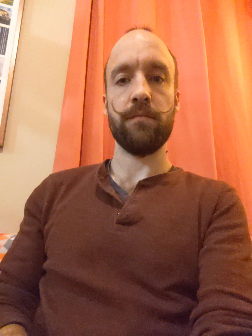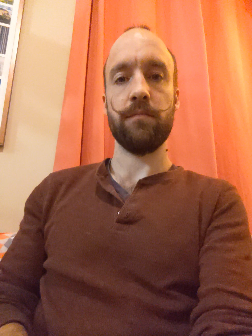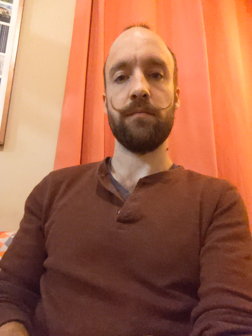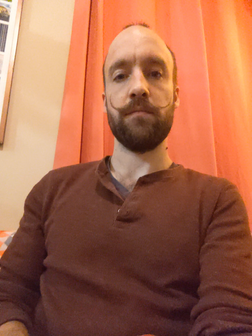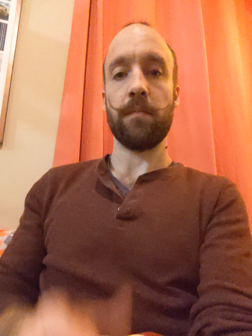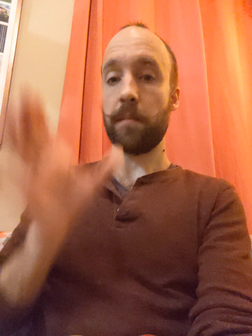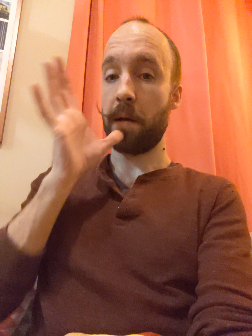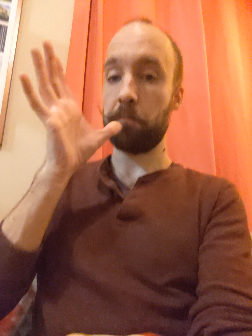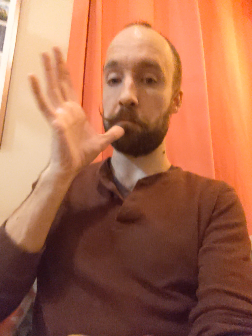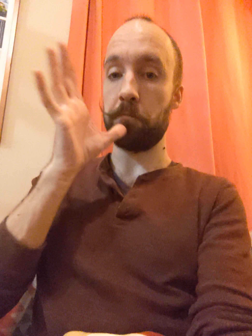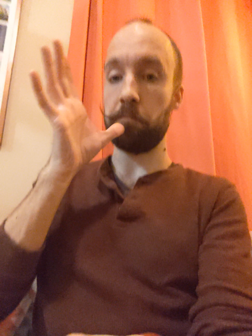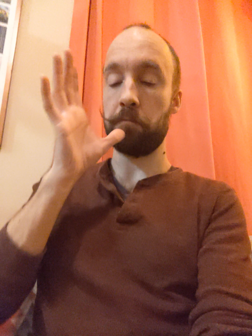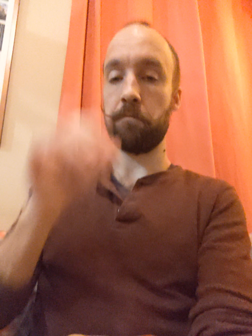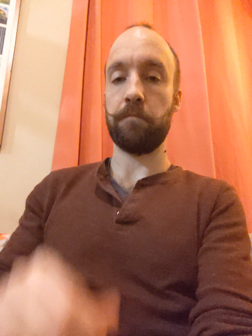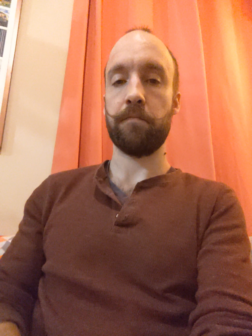mom